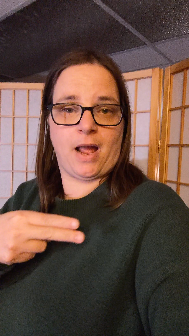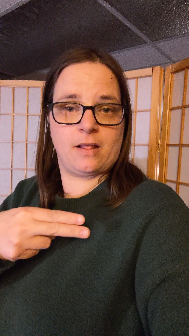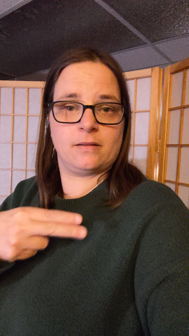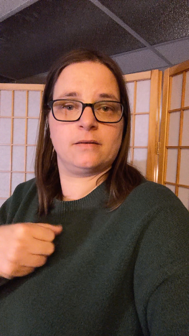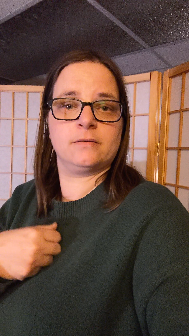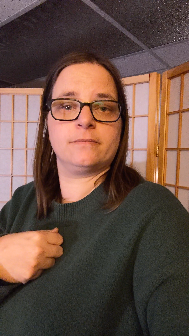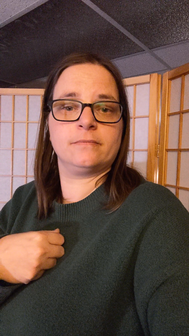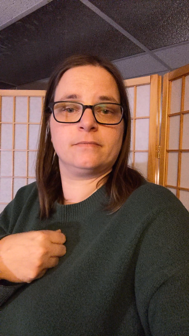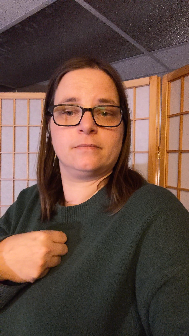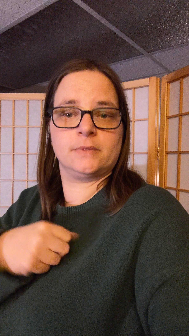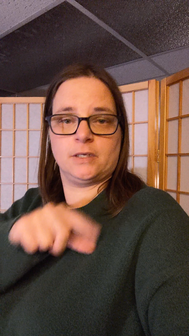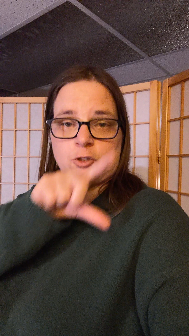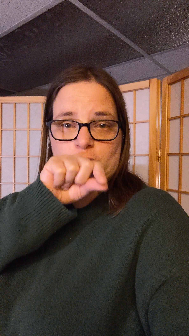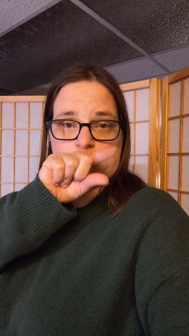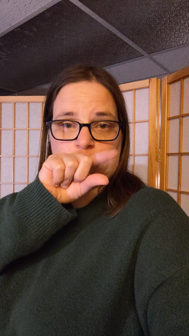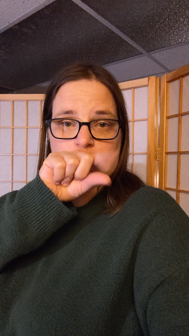chicken